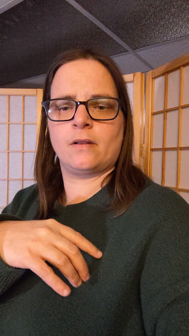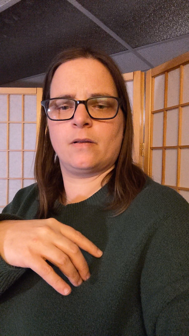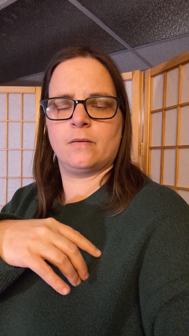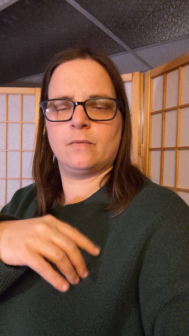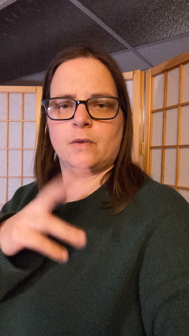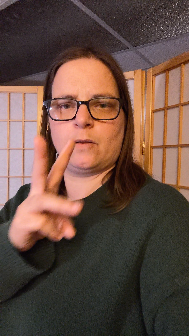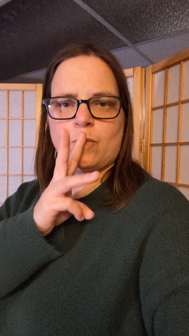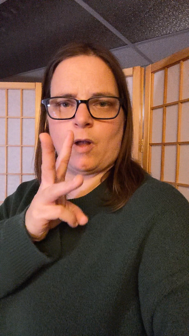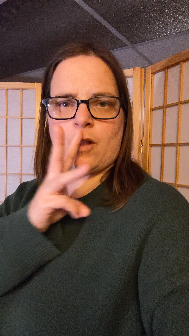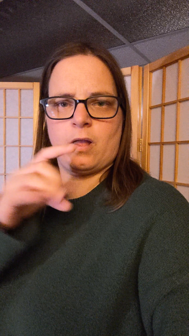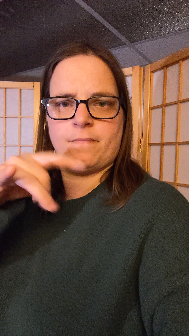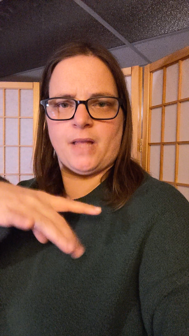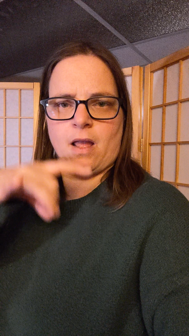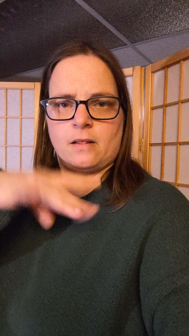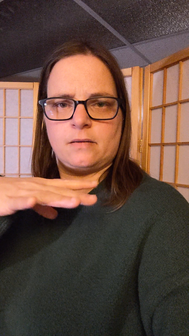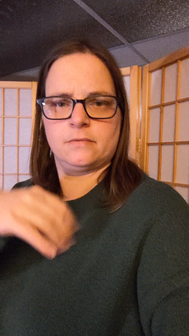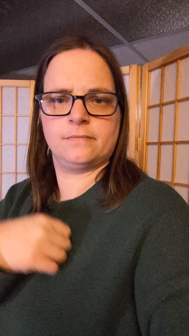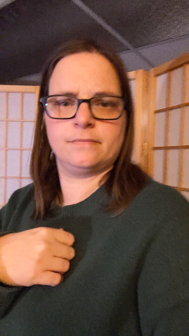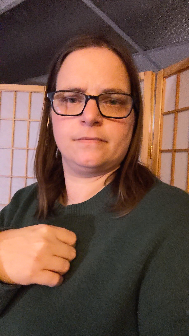melon